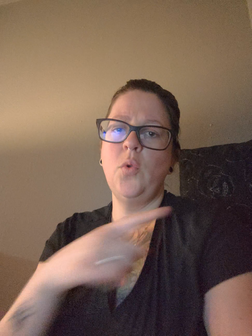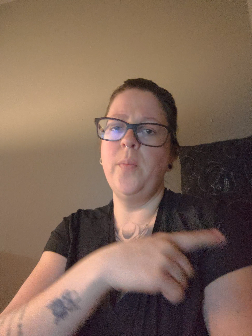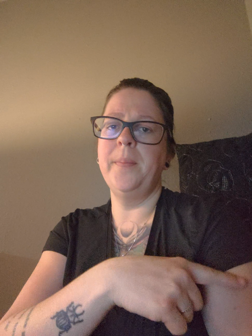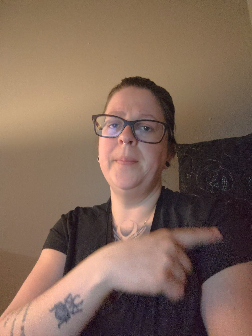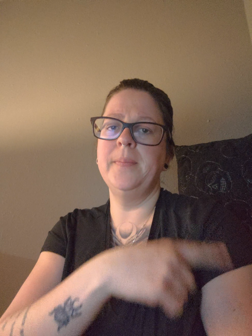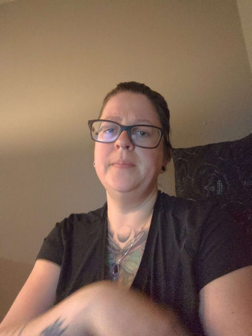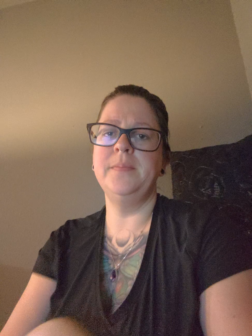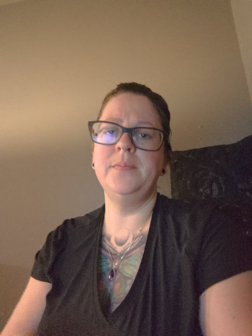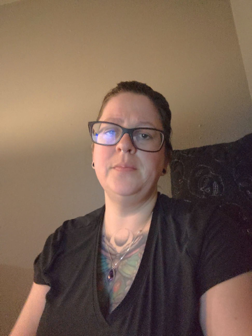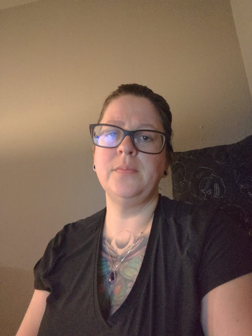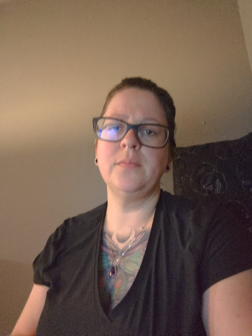arm